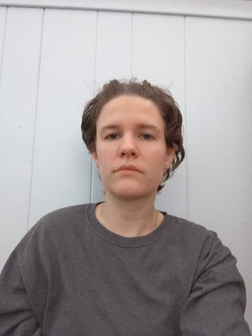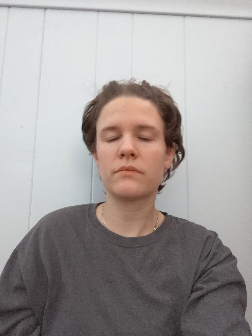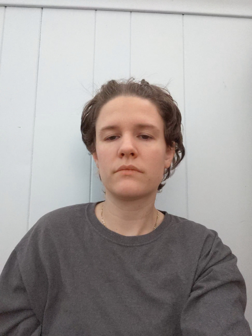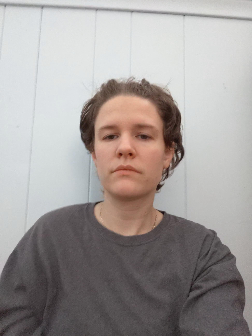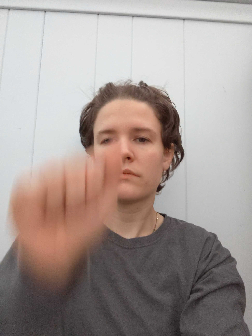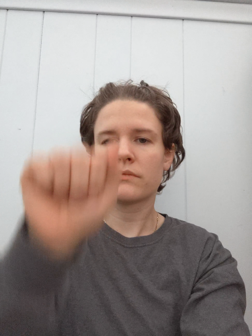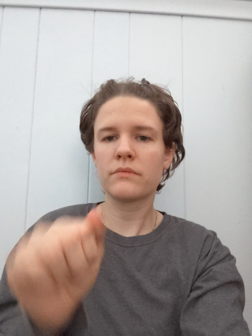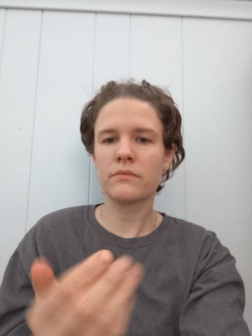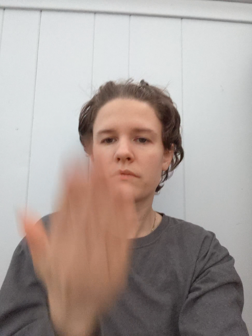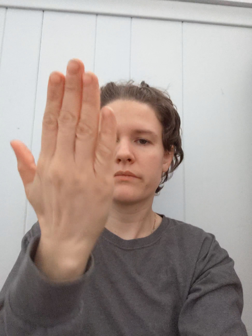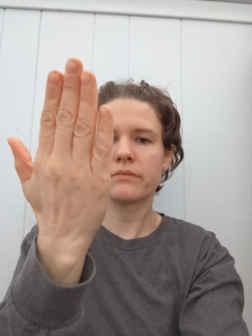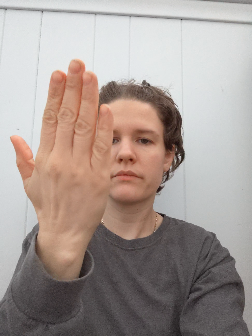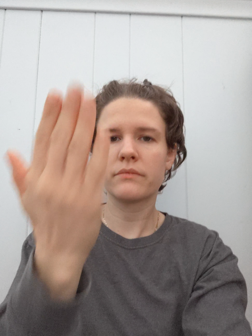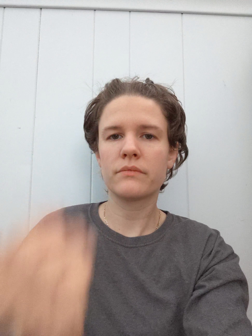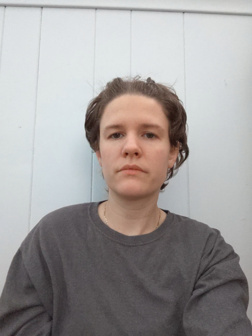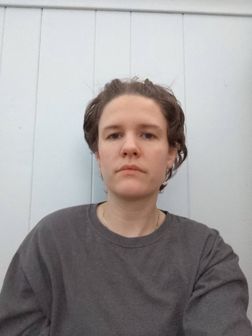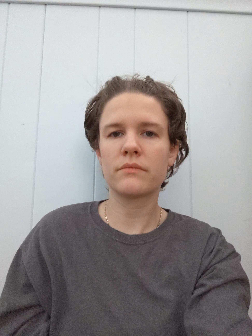mitten